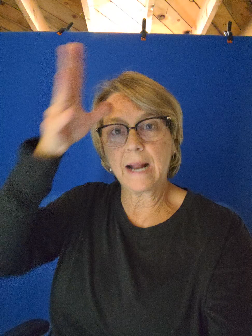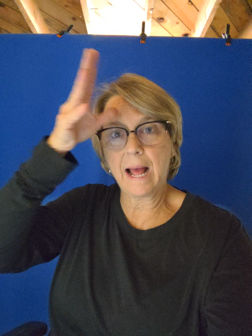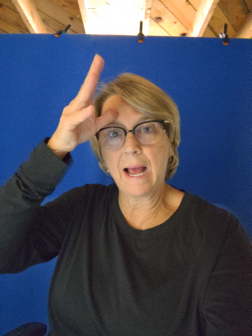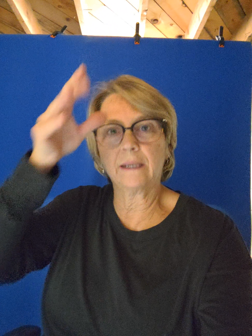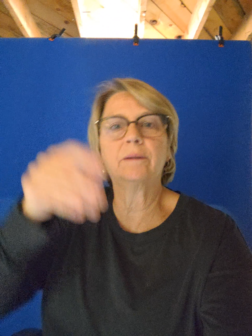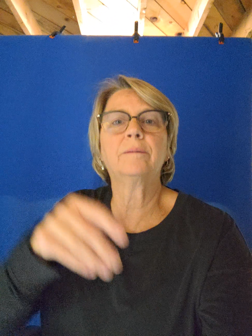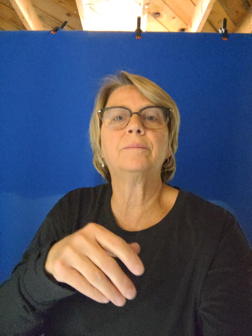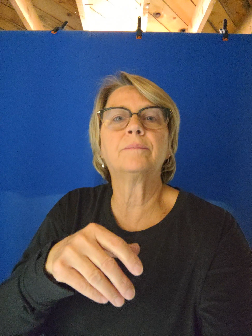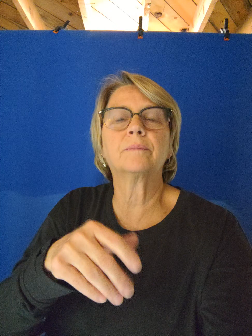dad